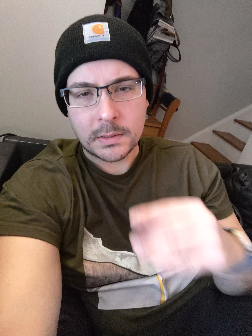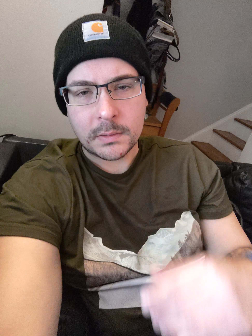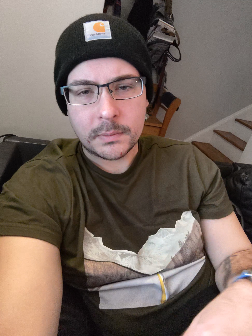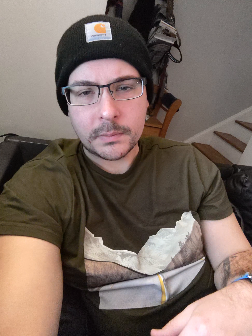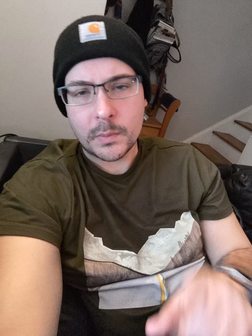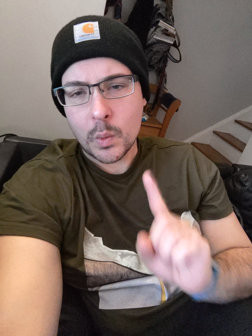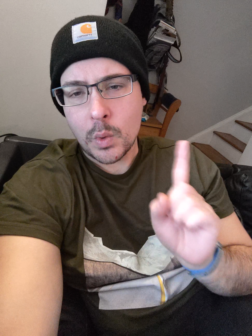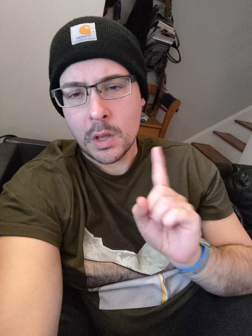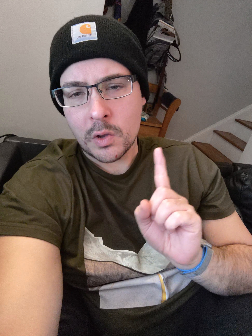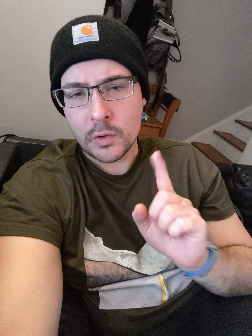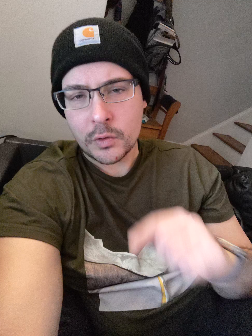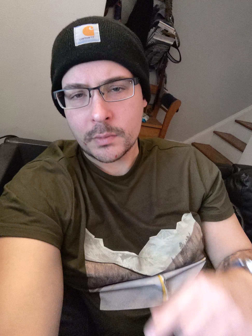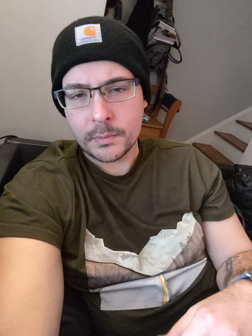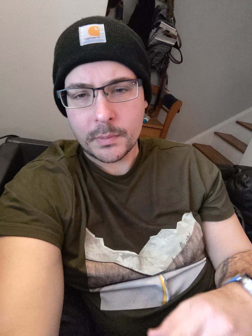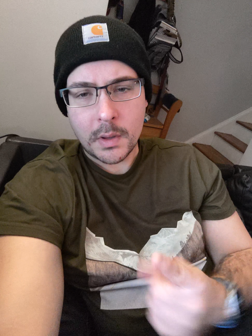where